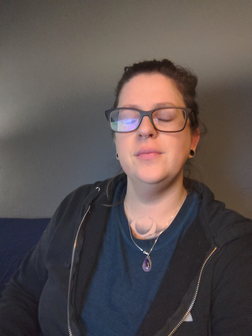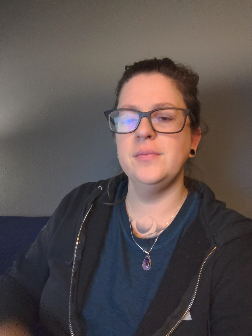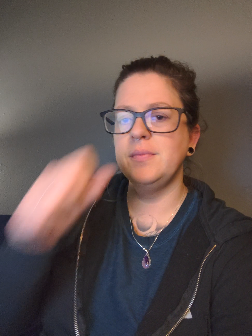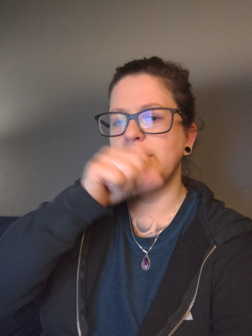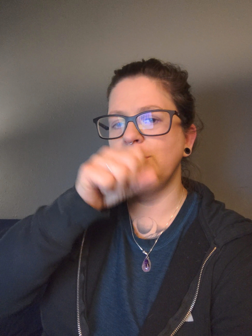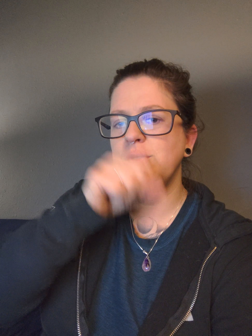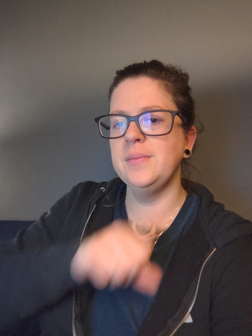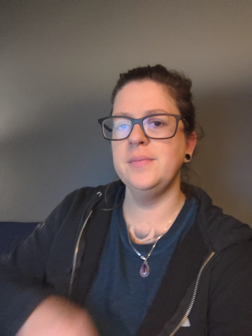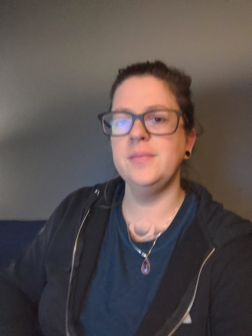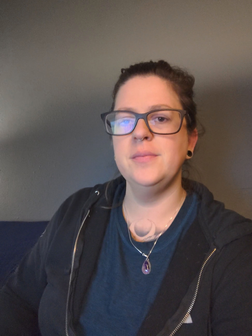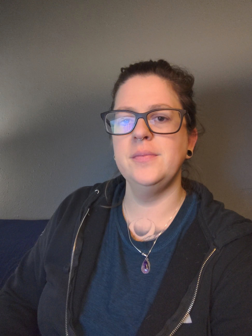ice cream